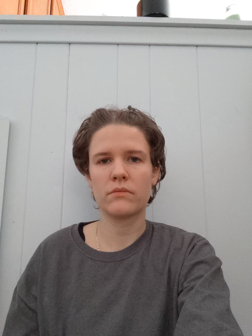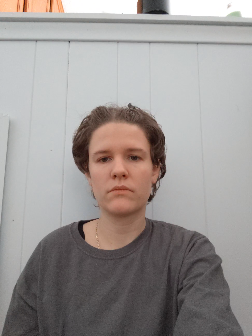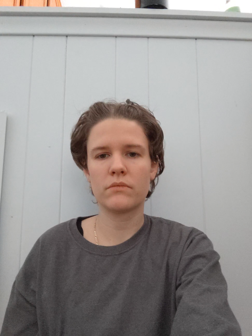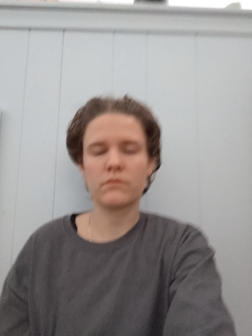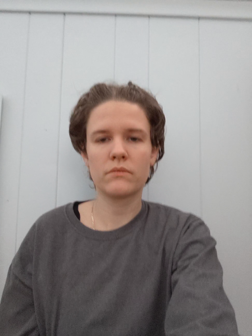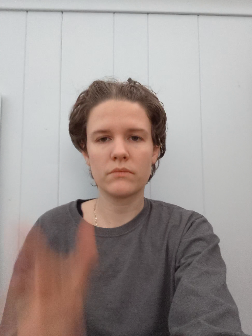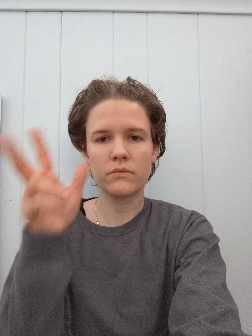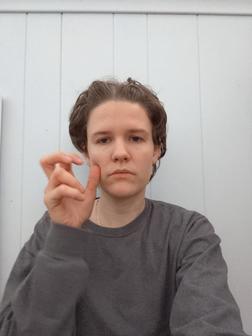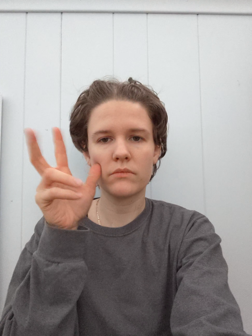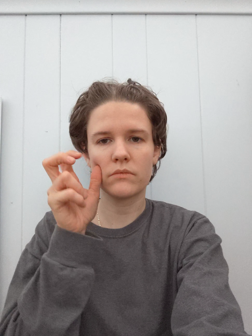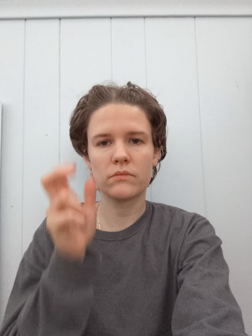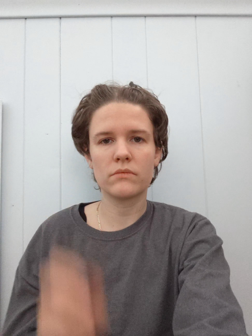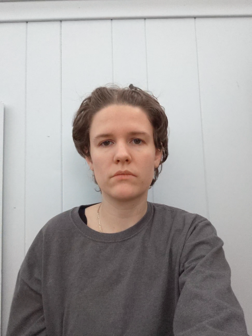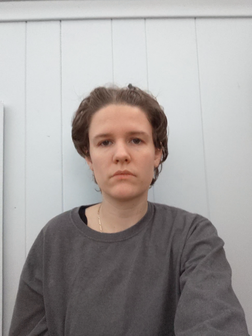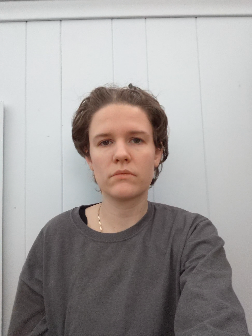listen